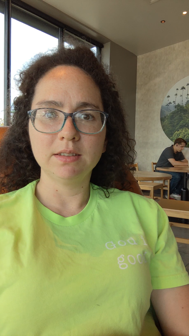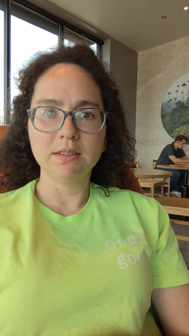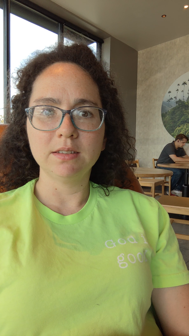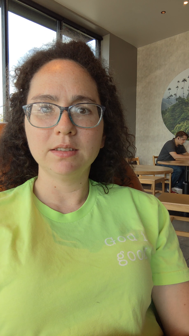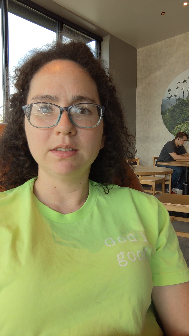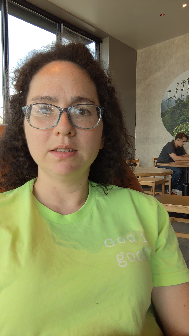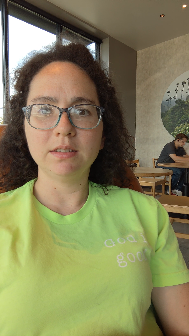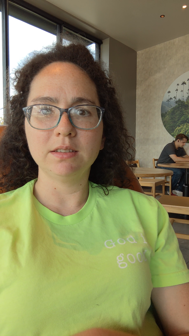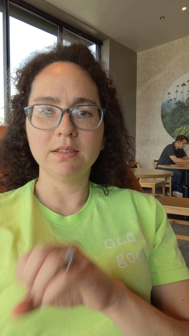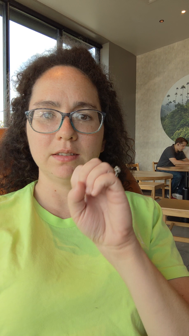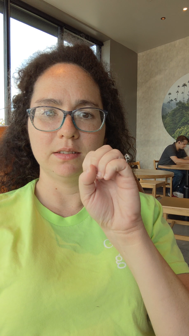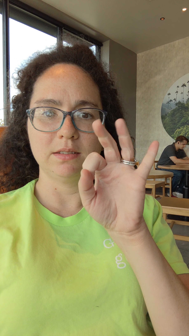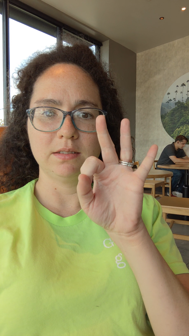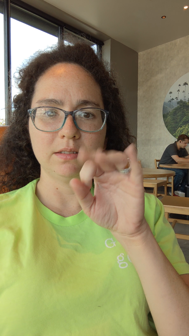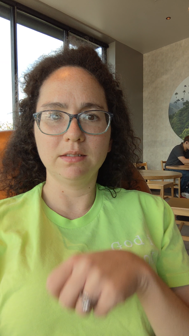of